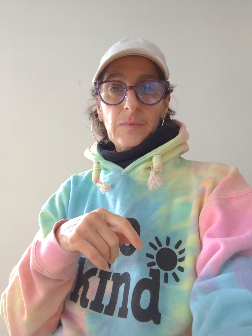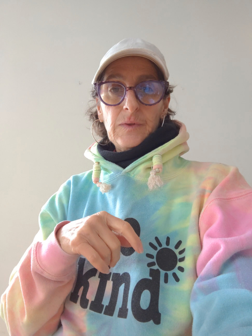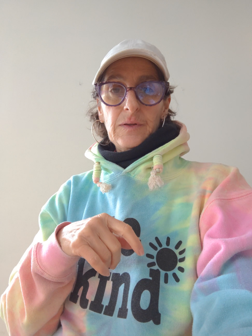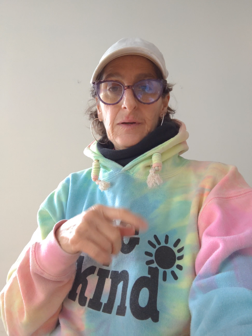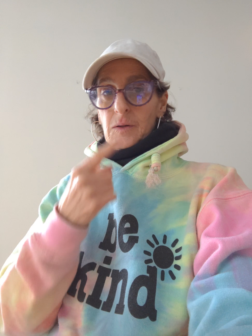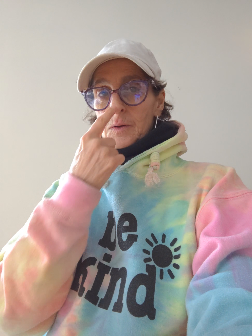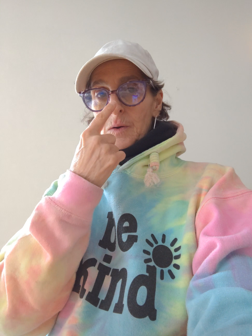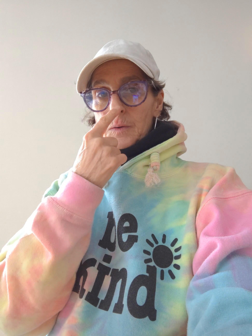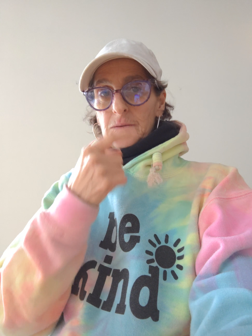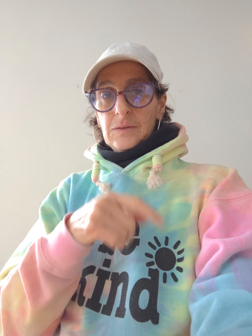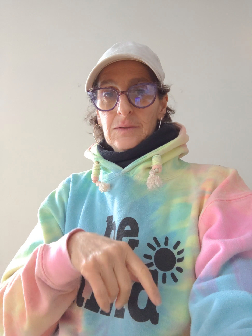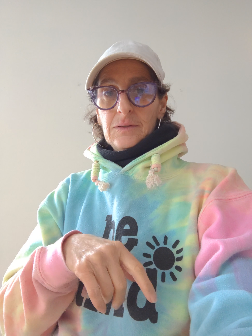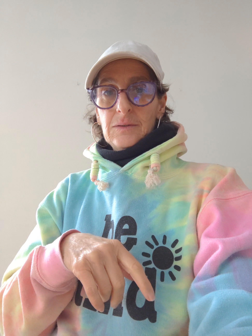nose